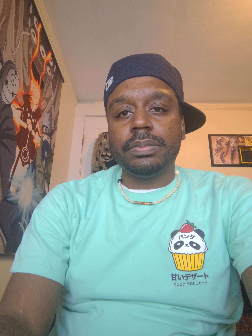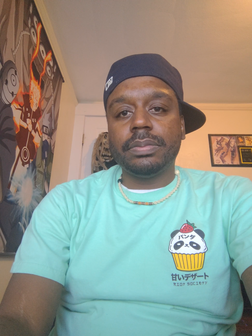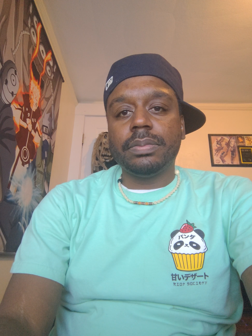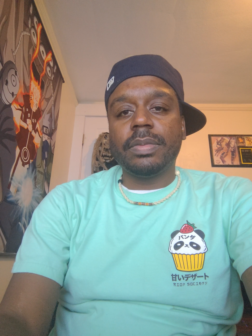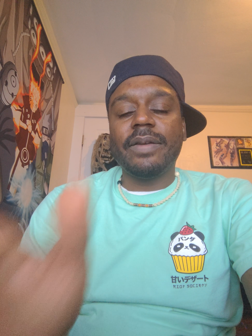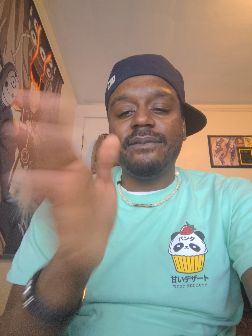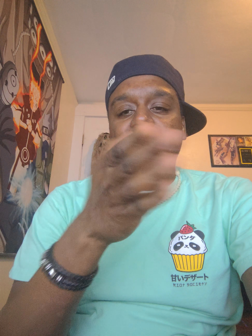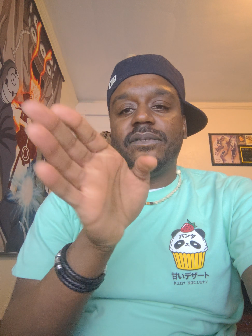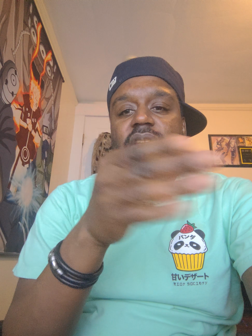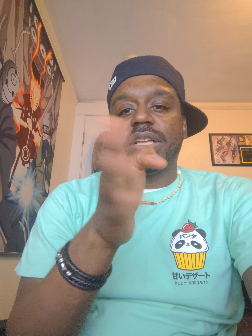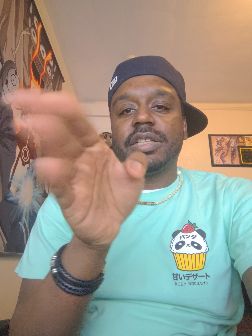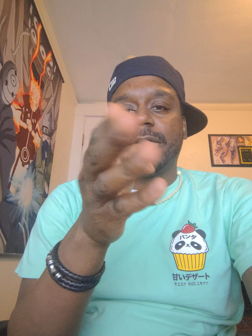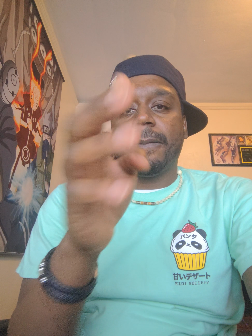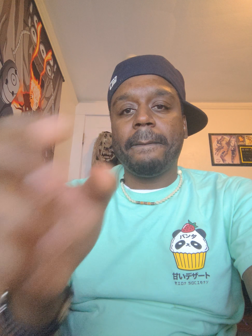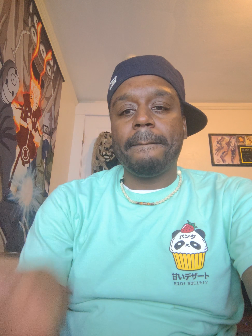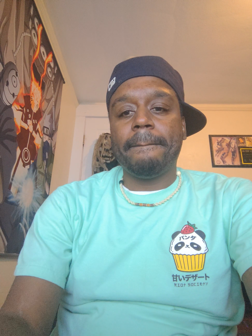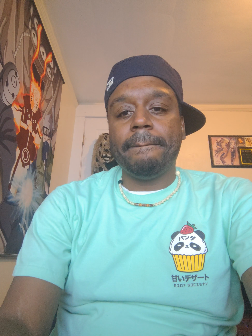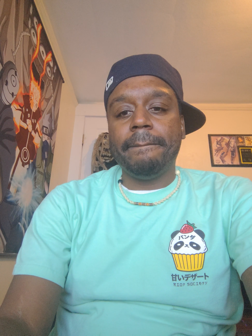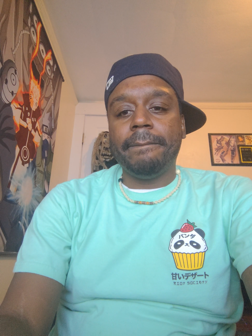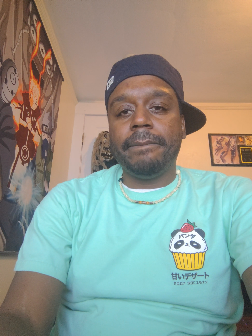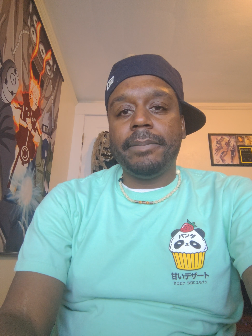fish